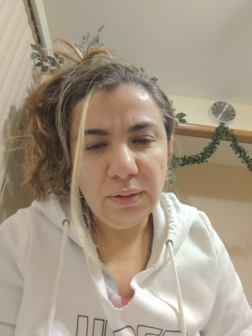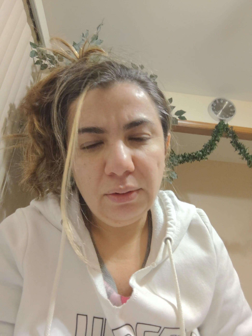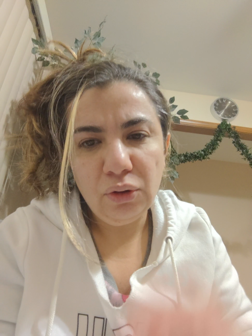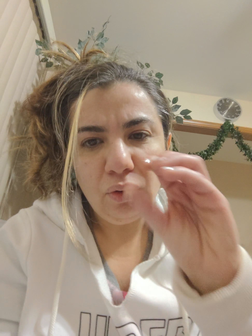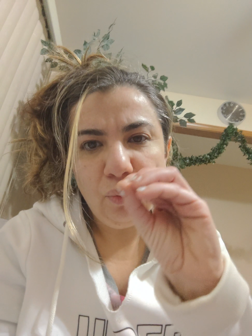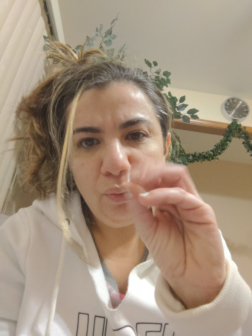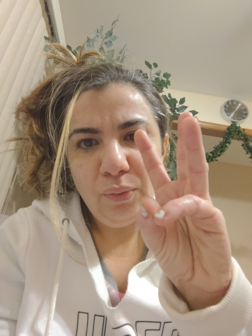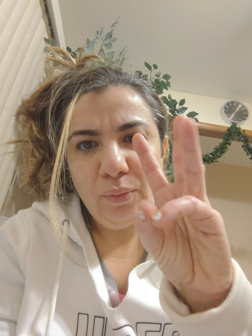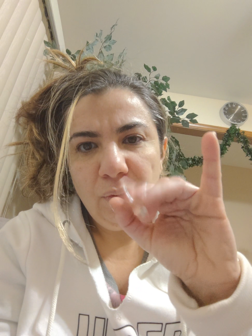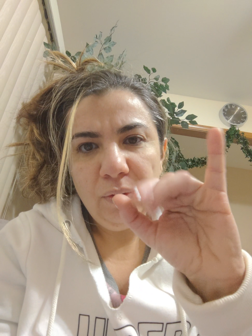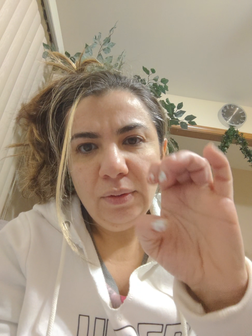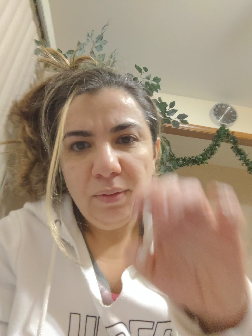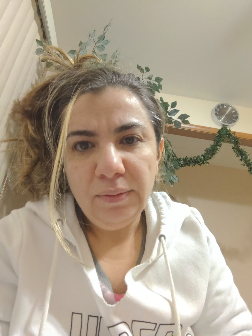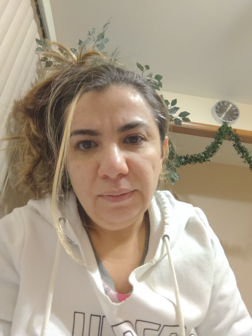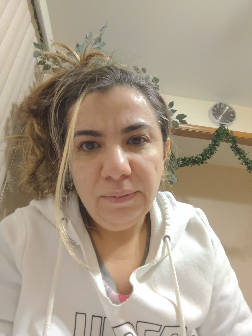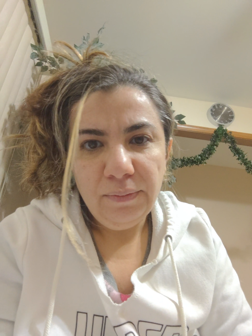owie